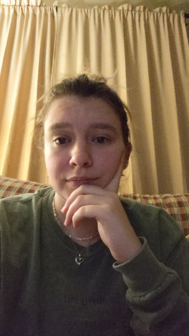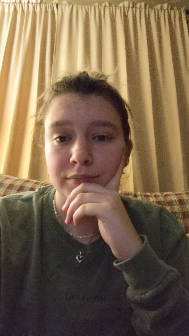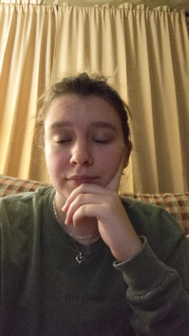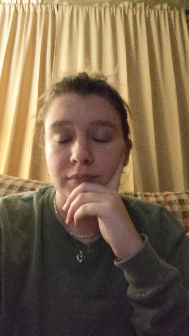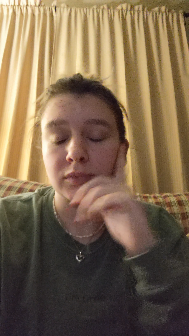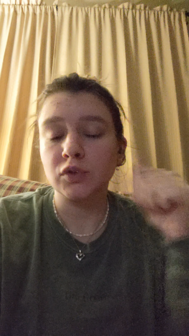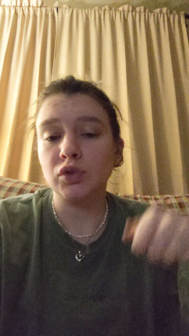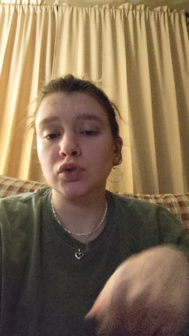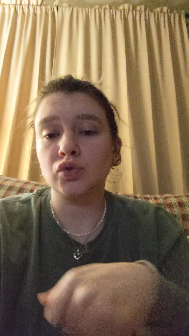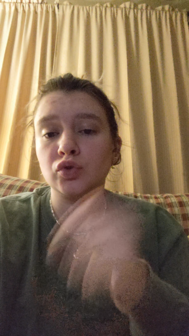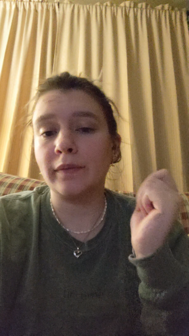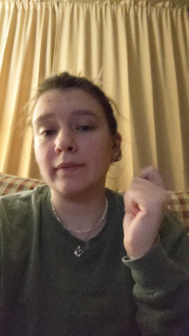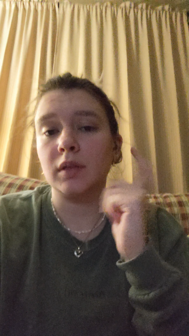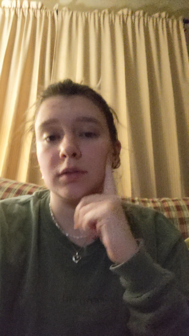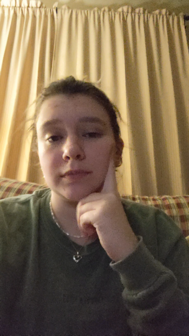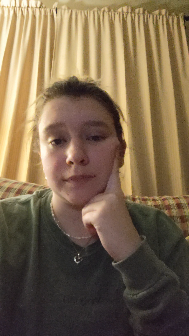shovel